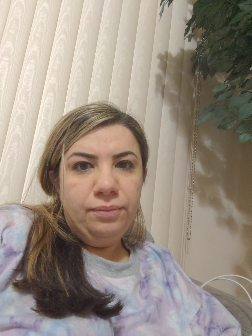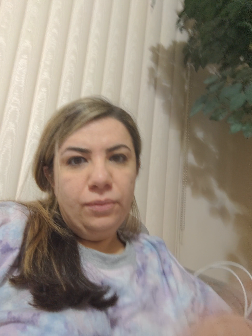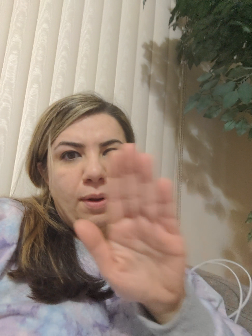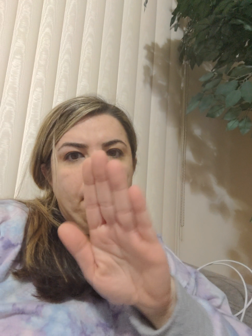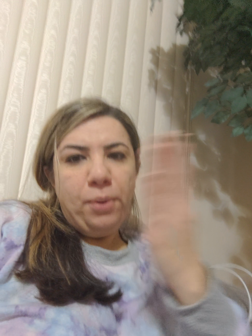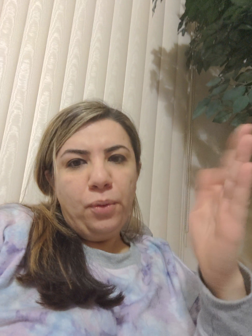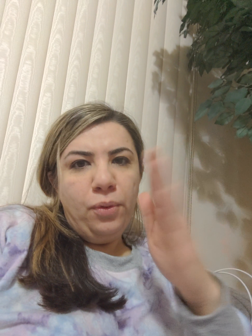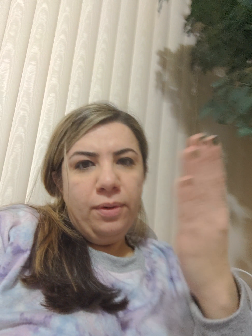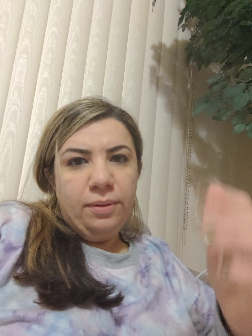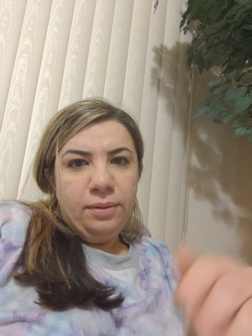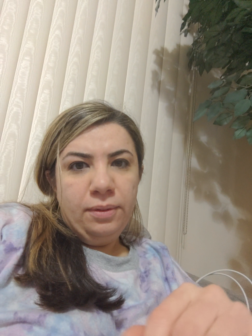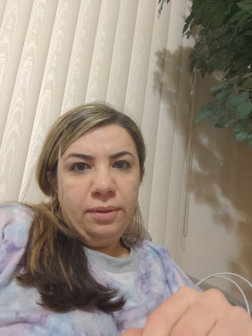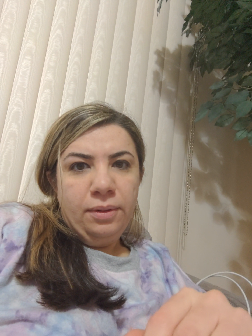book